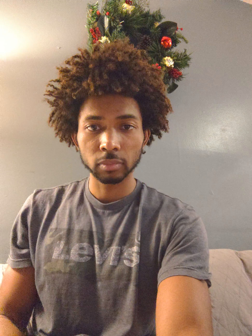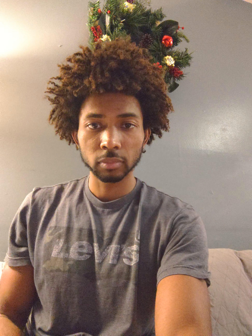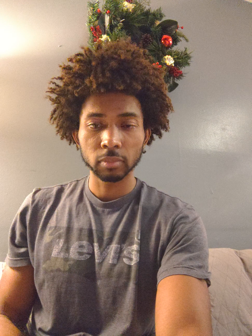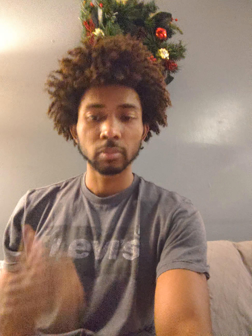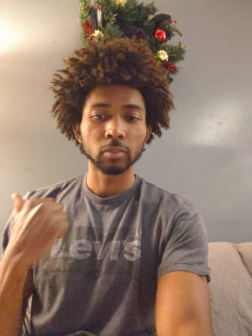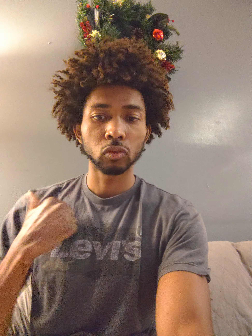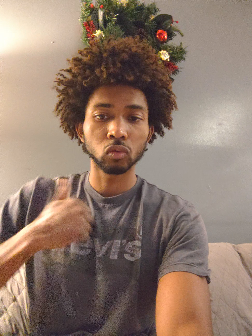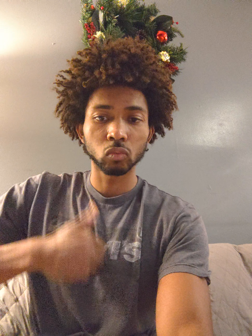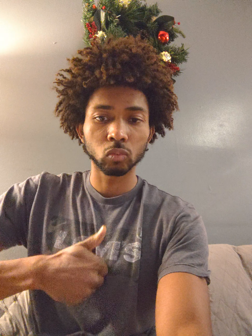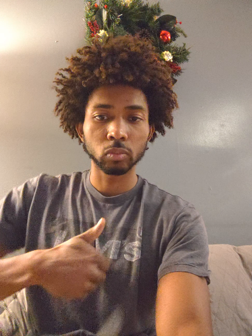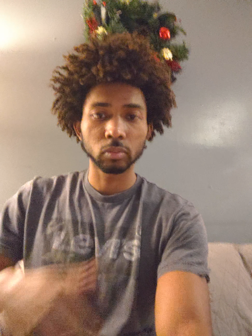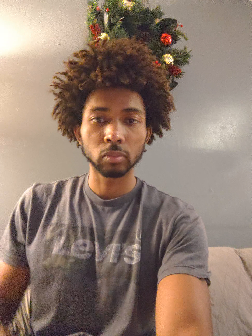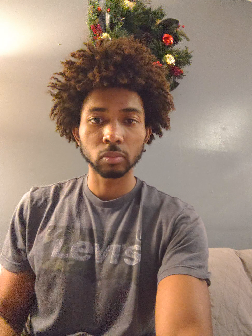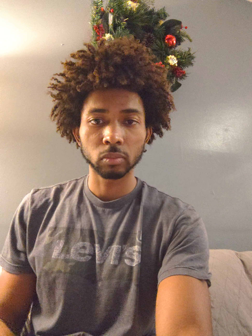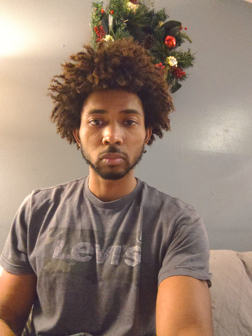jacket